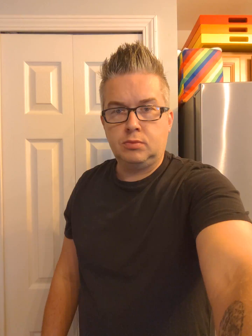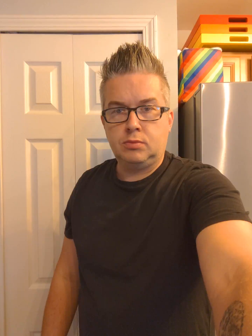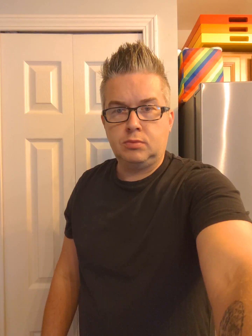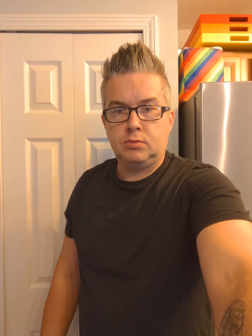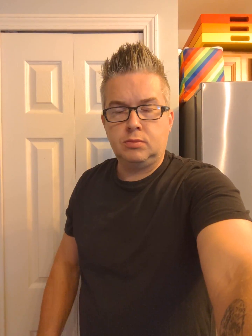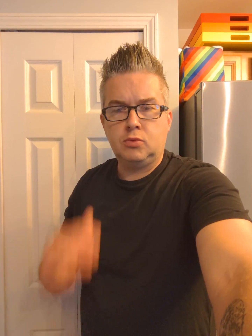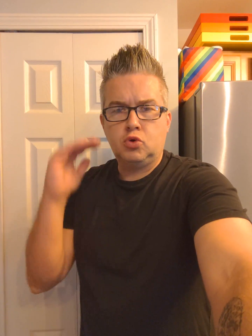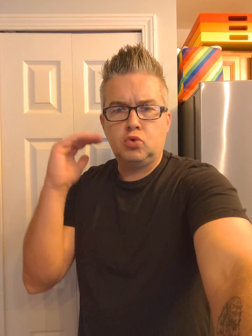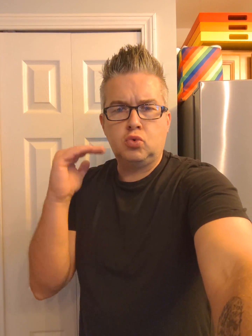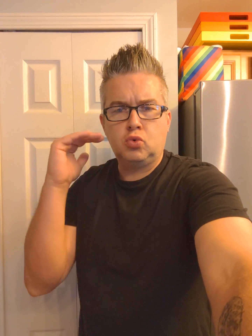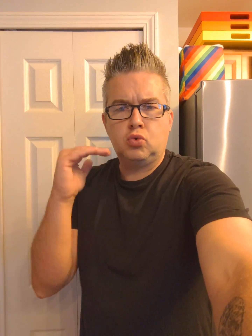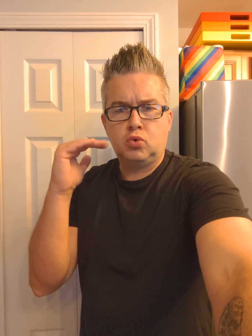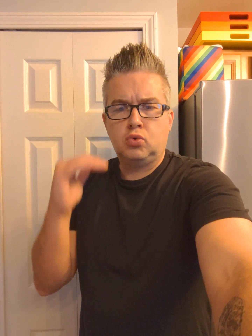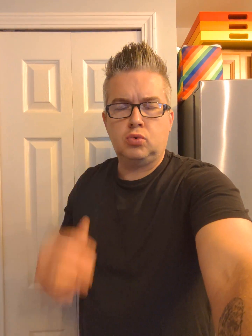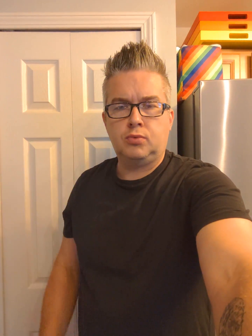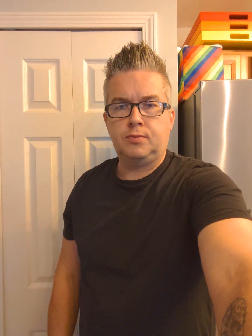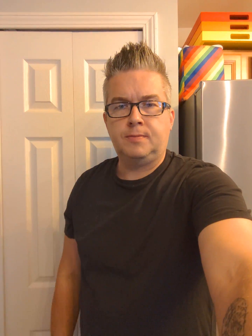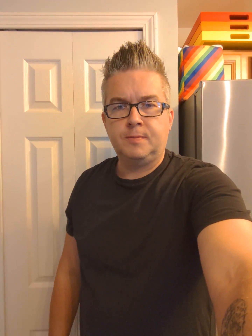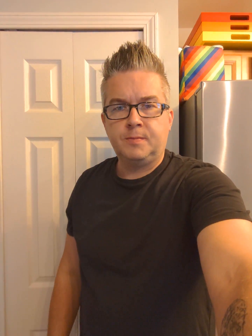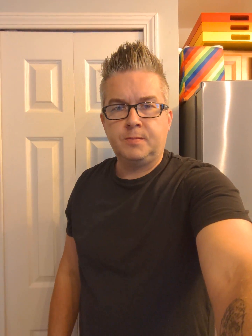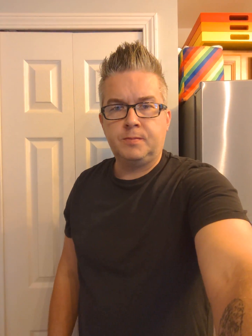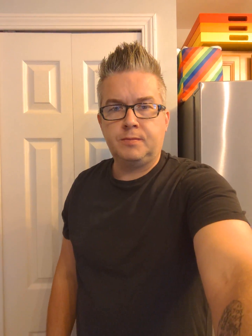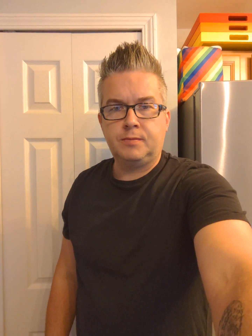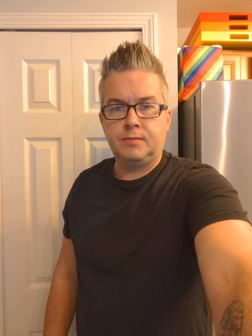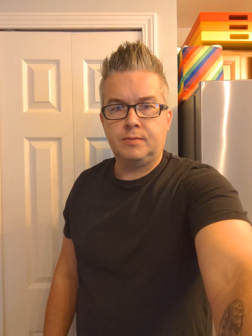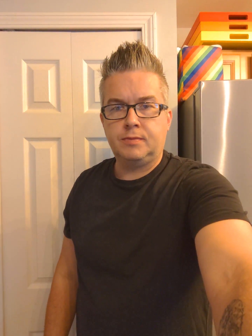short